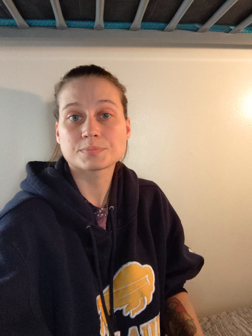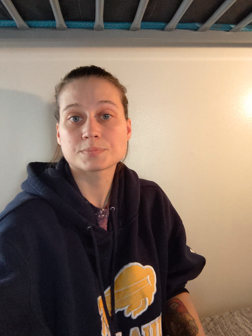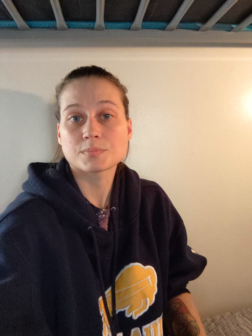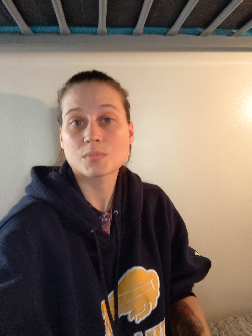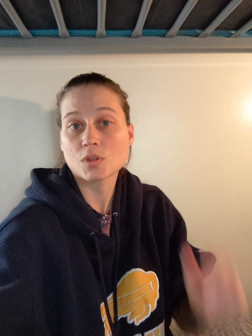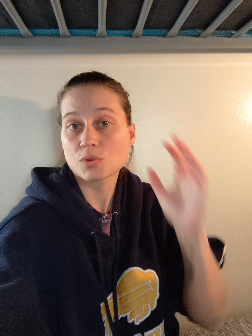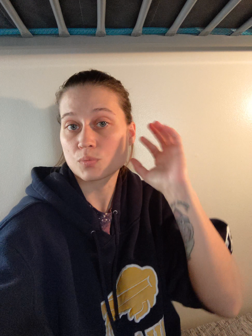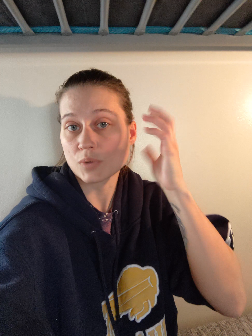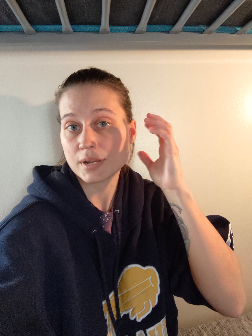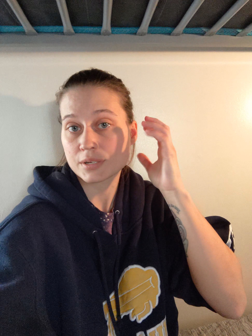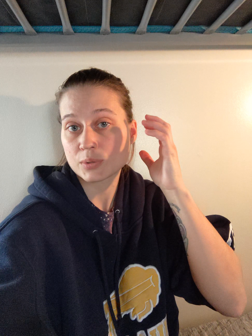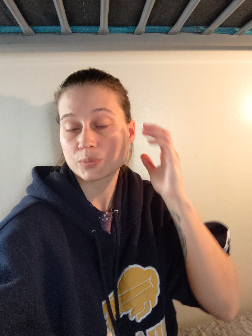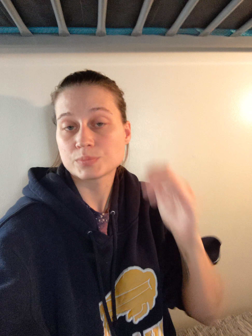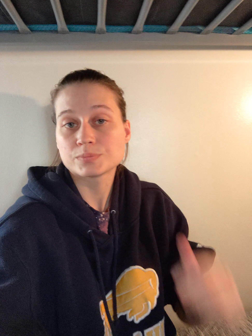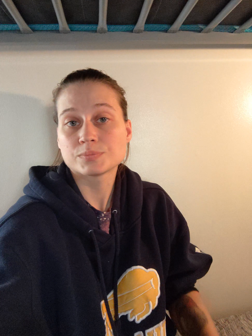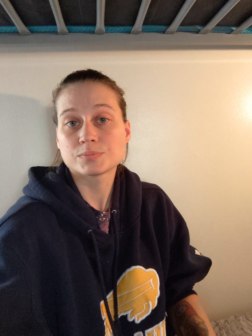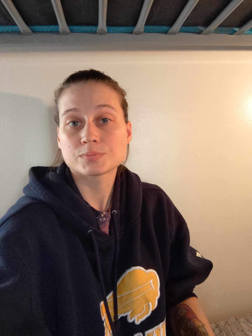radio